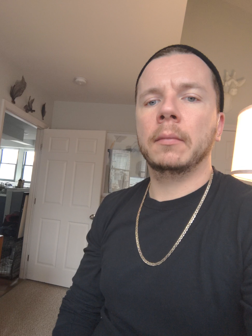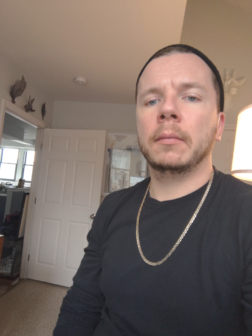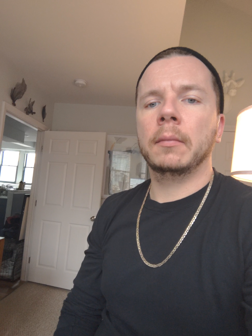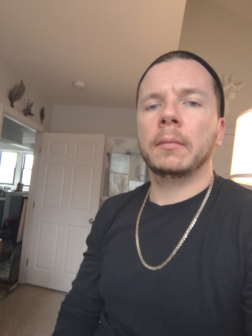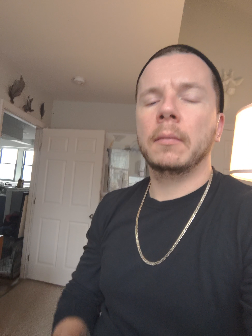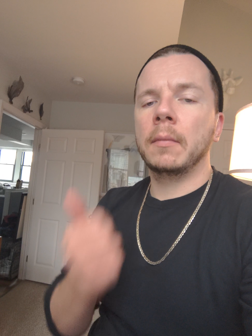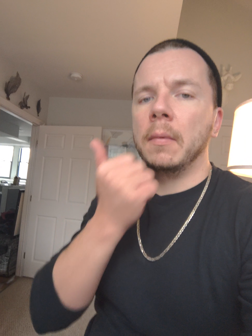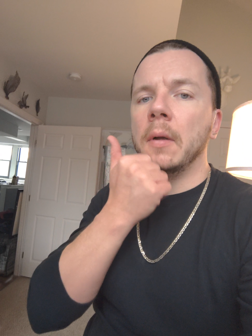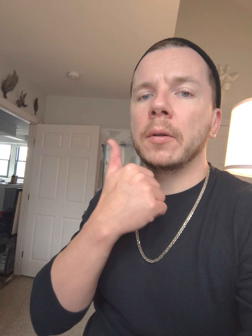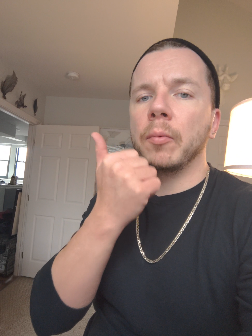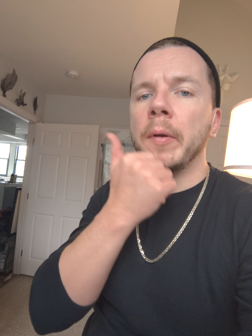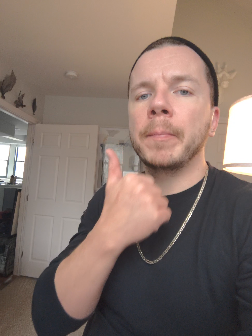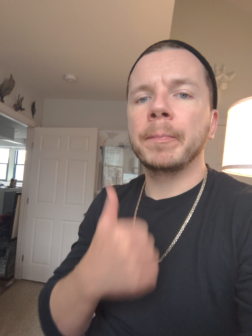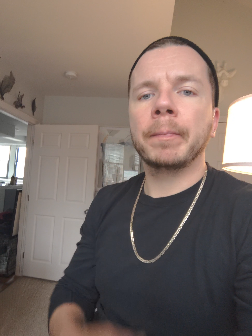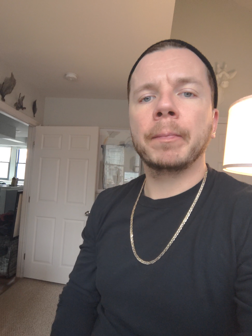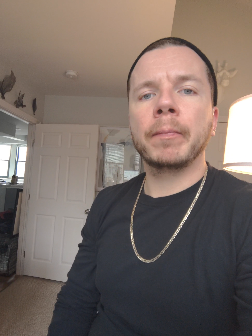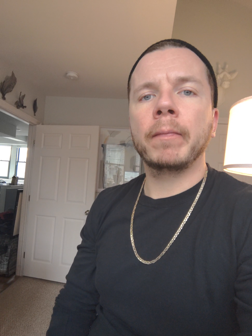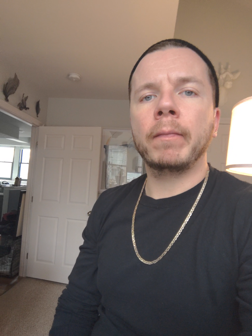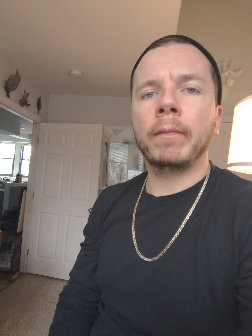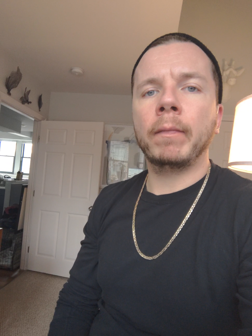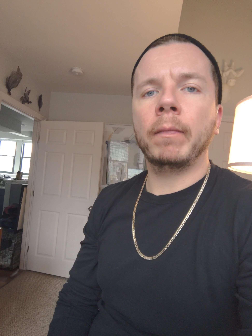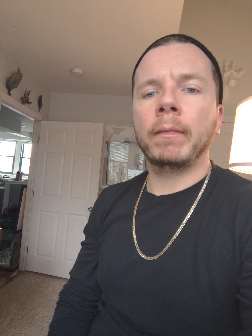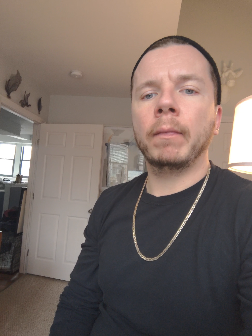underwear